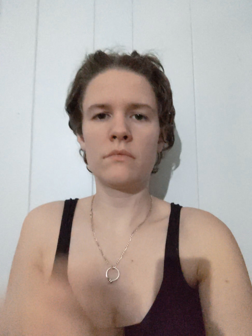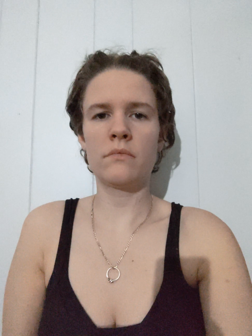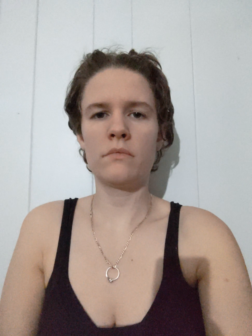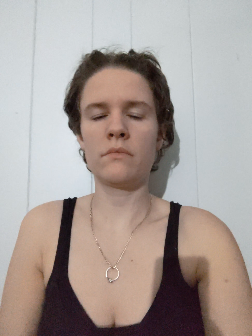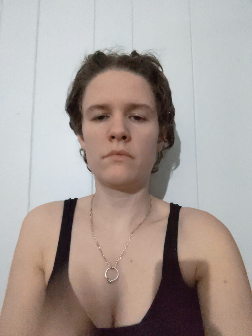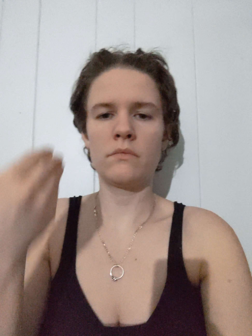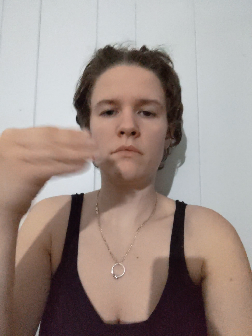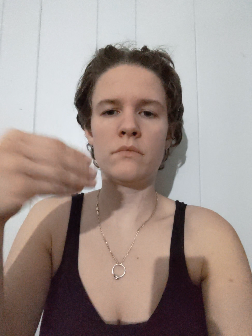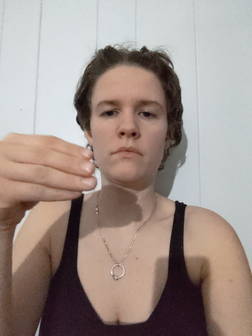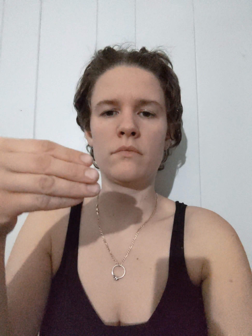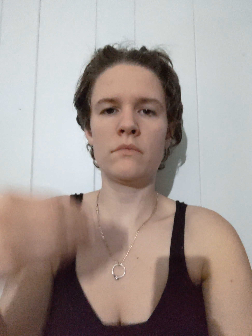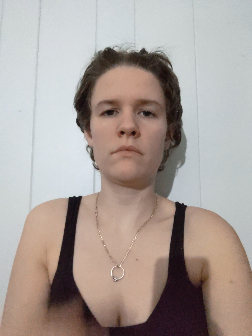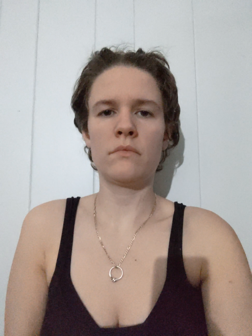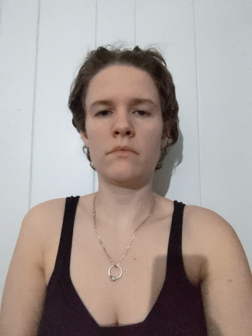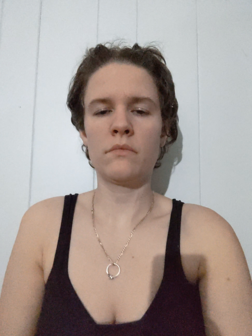store